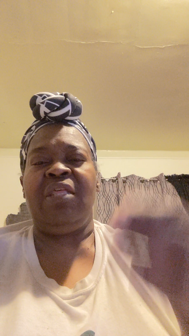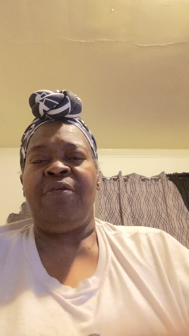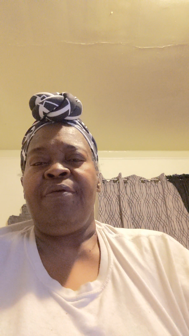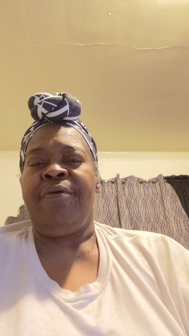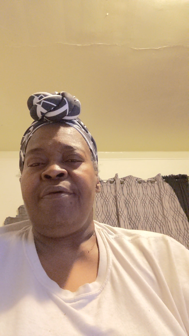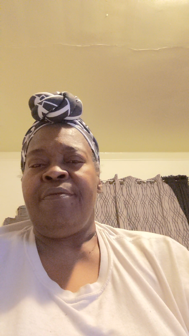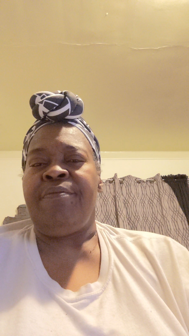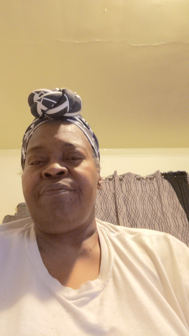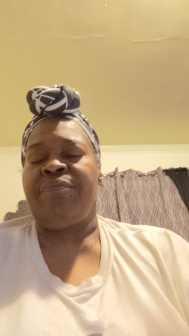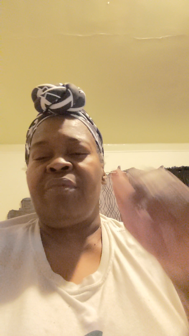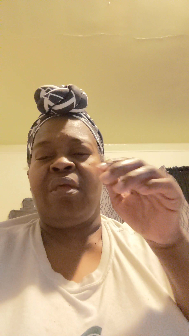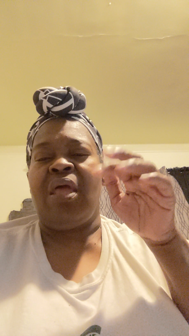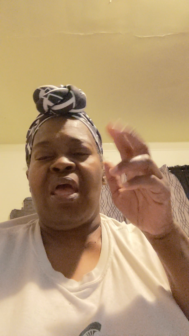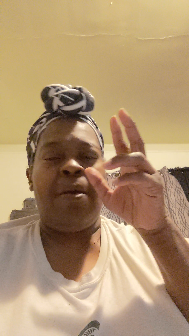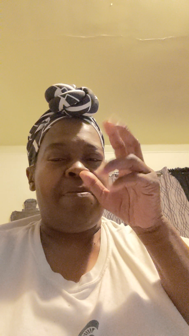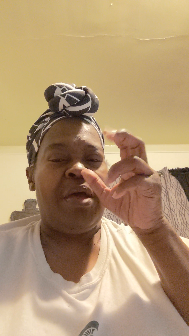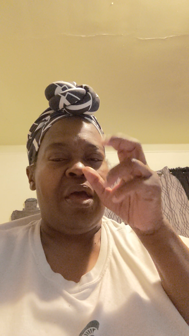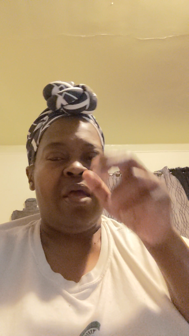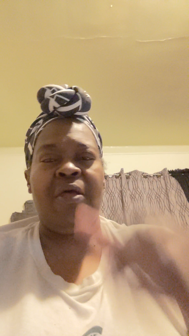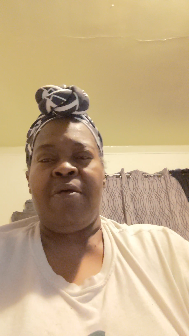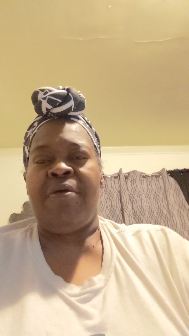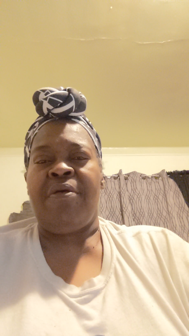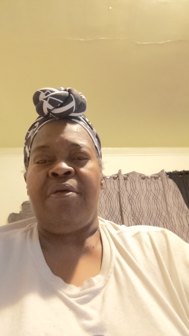ant